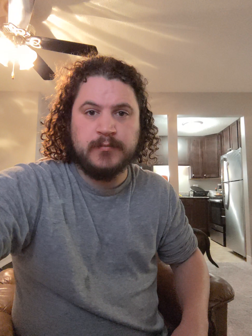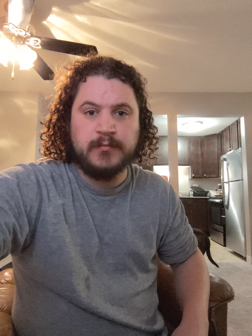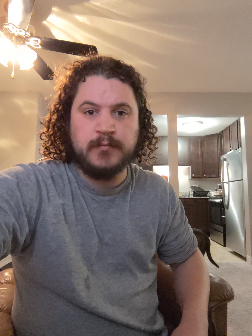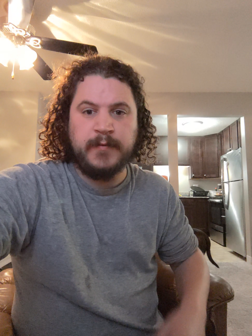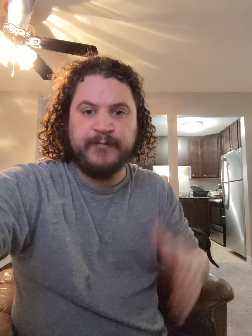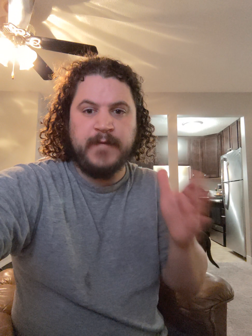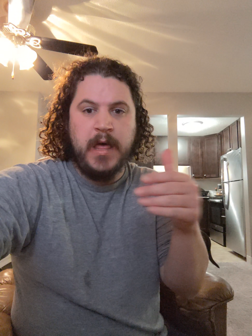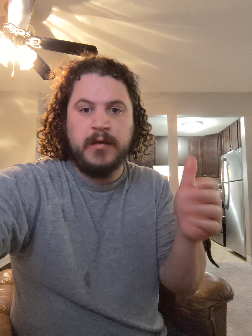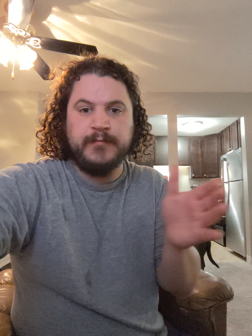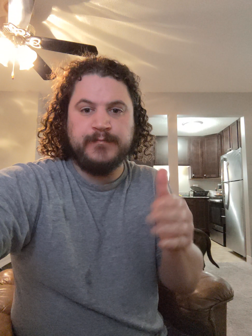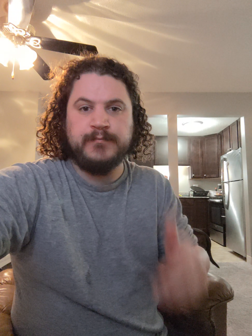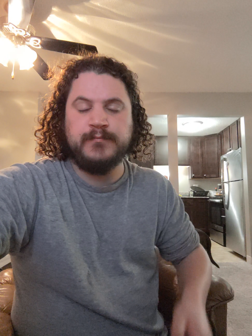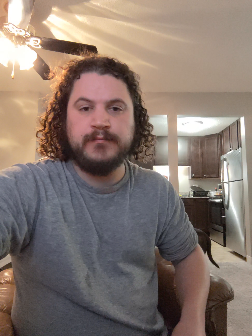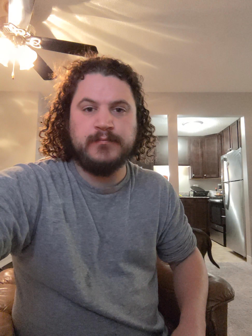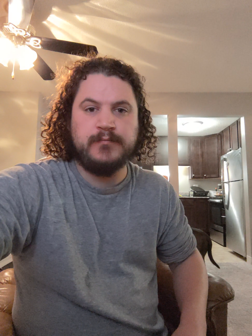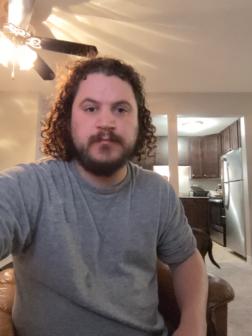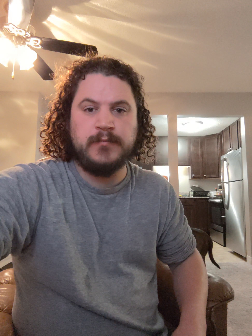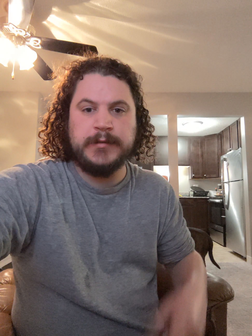flag